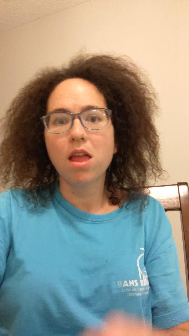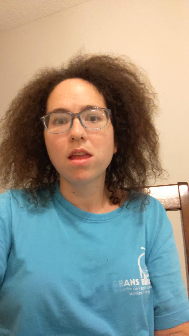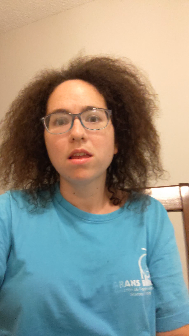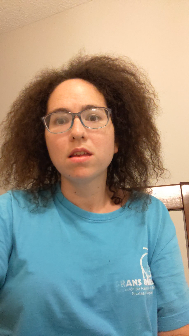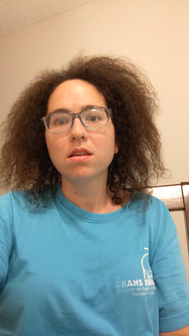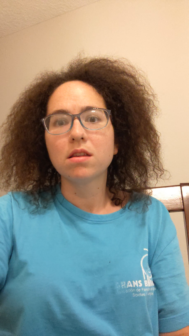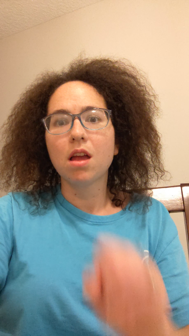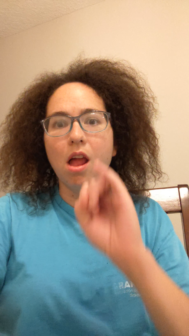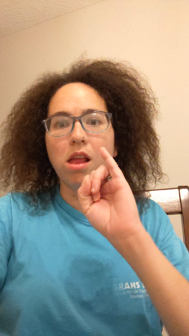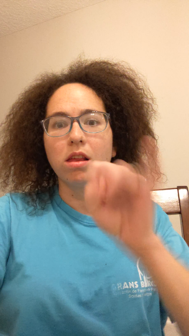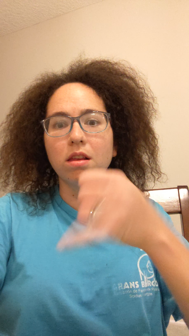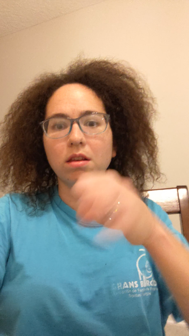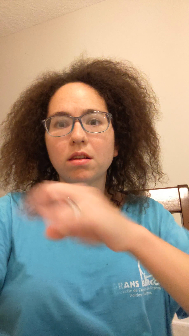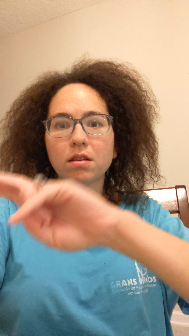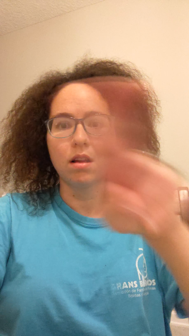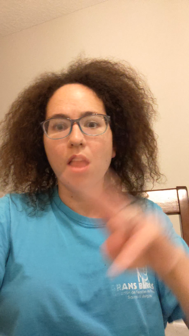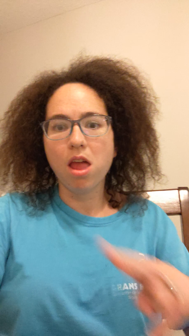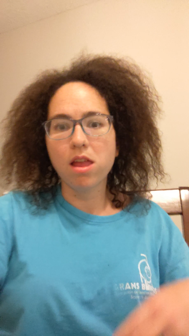jelly